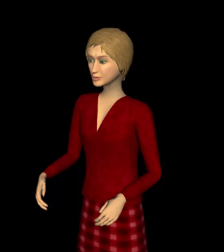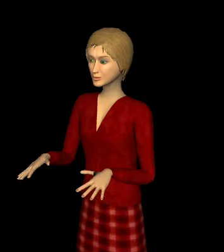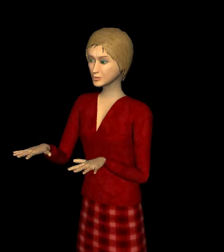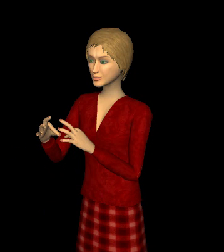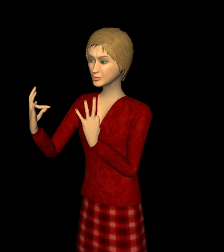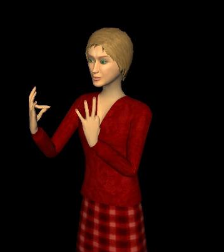يجد